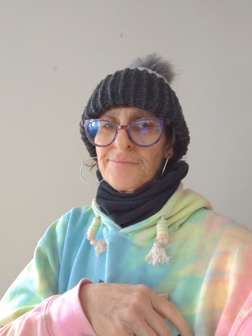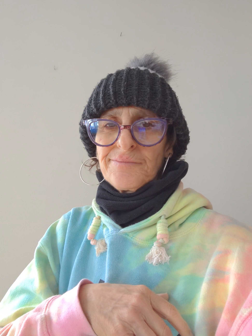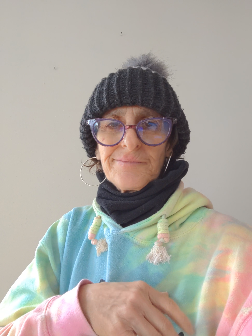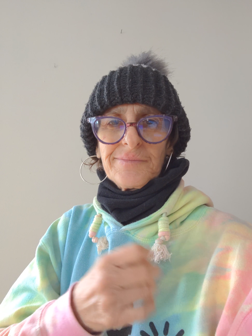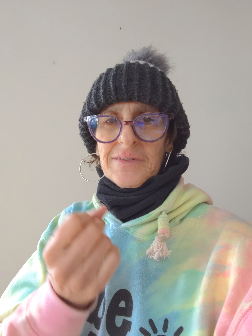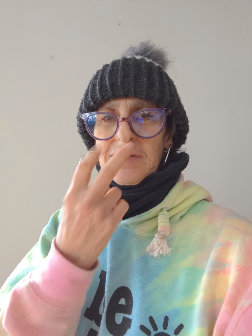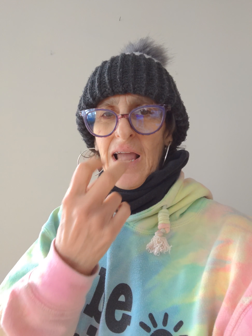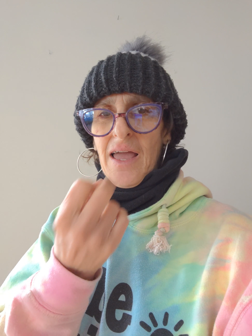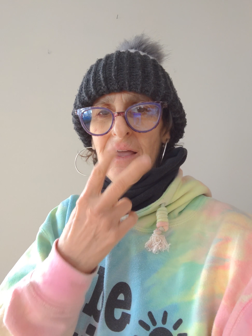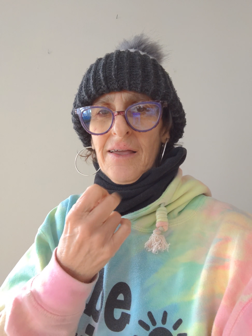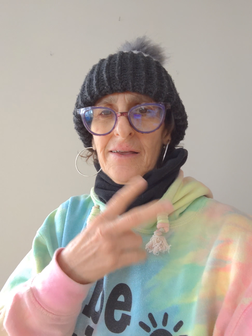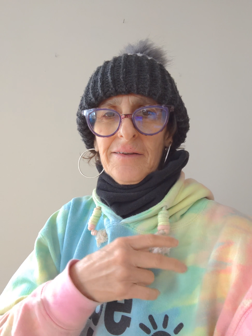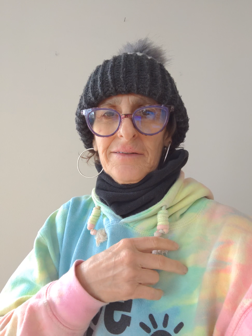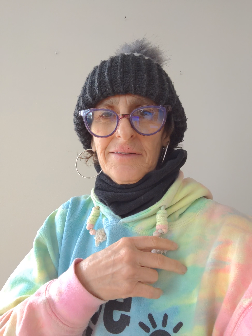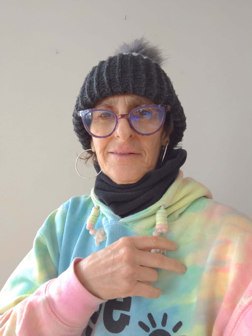snack